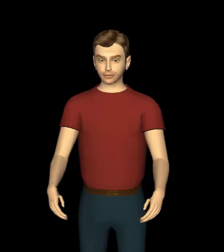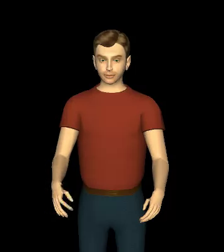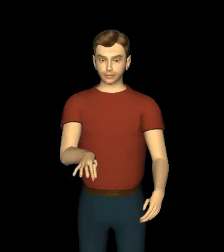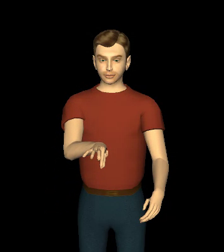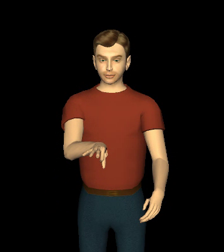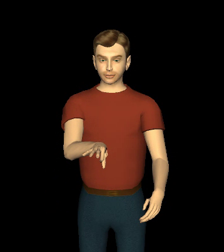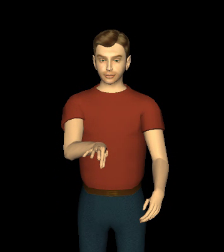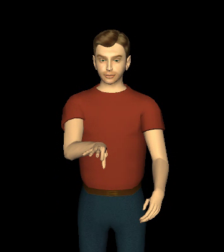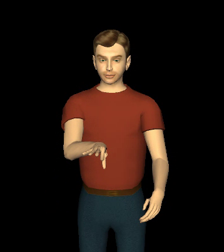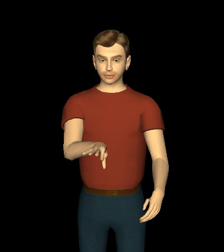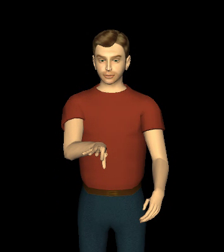ملح